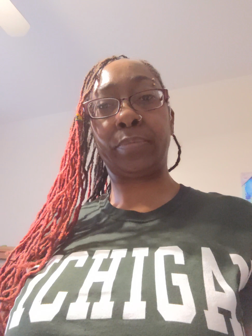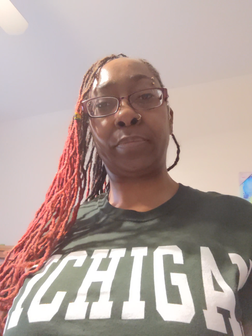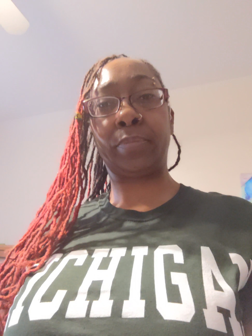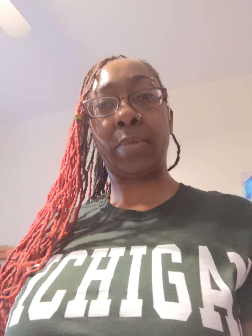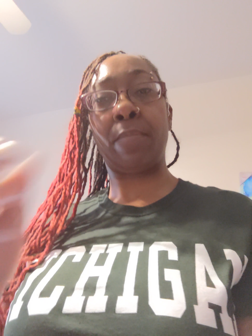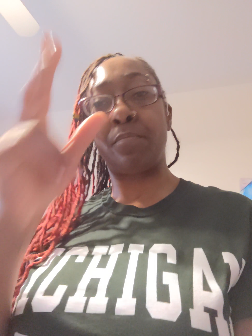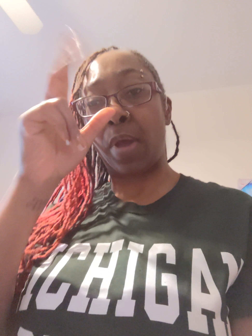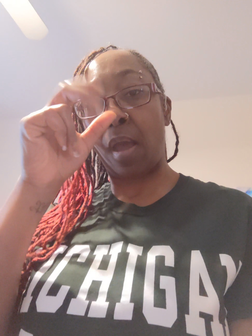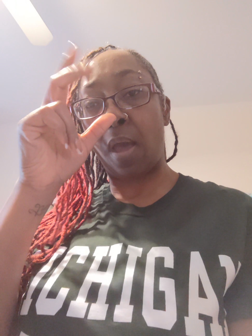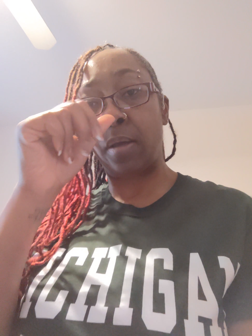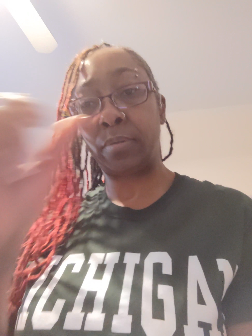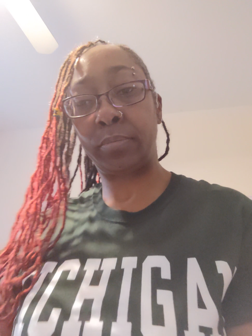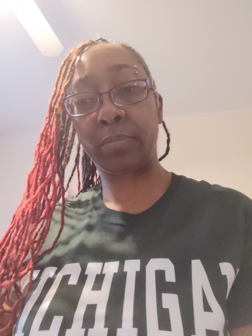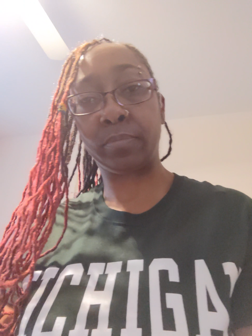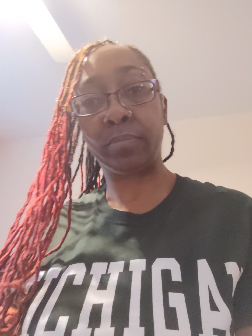bug